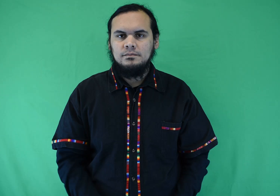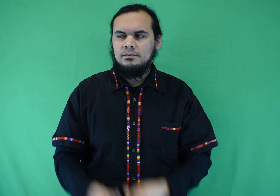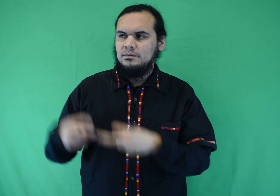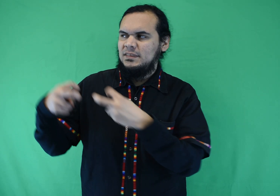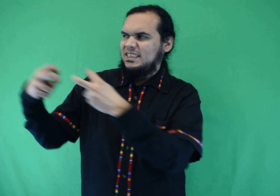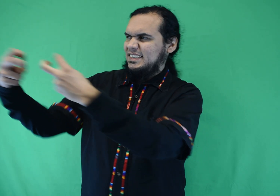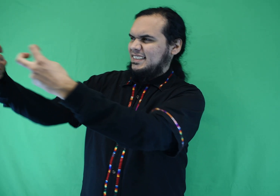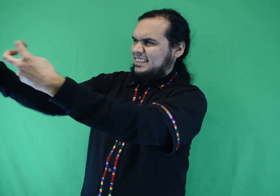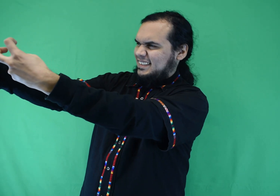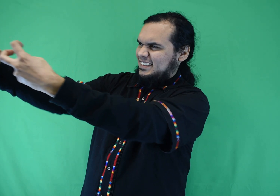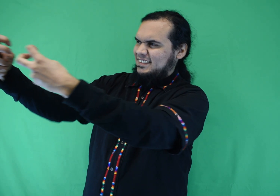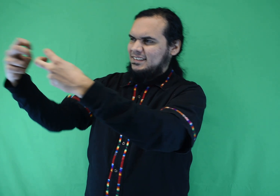robar